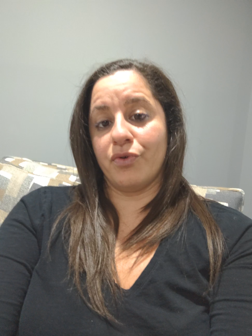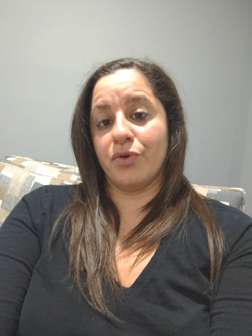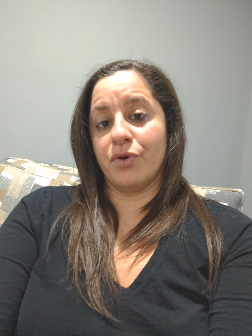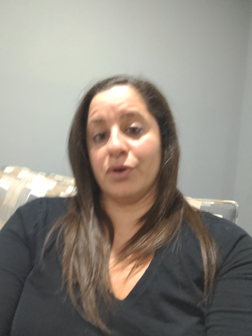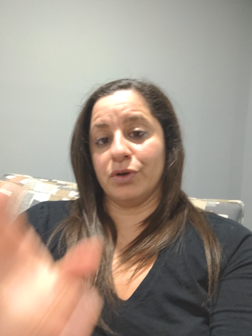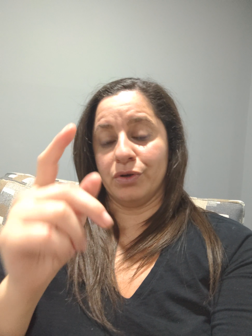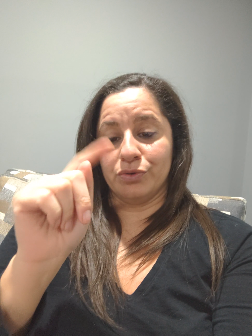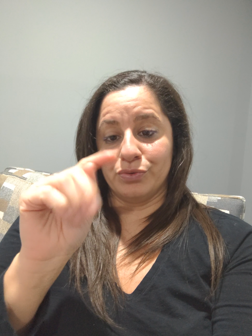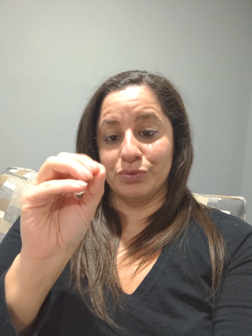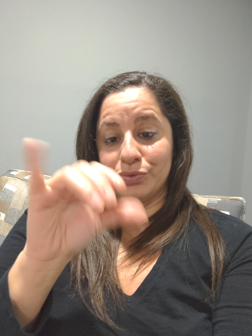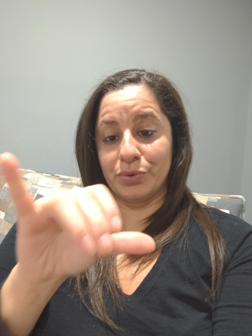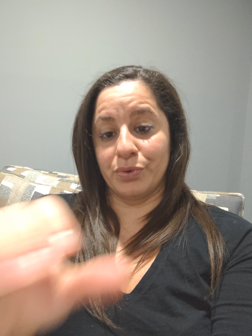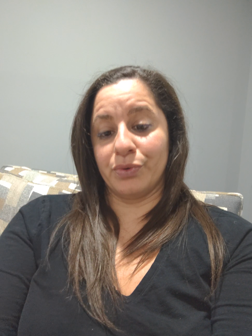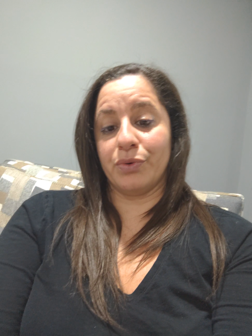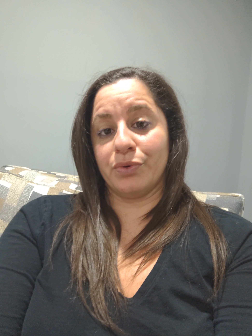toy